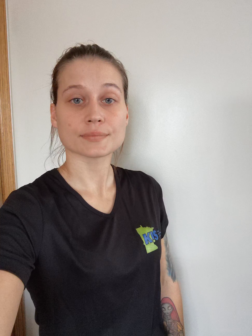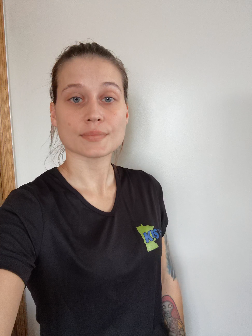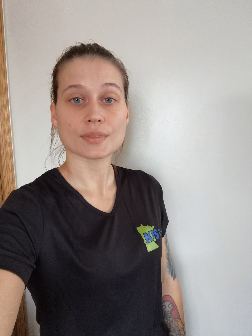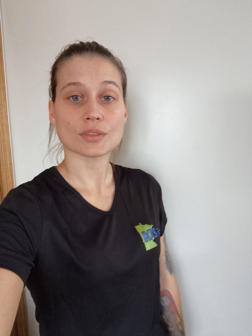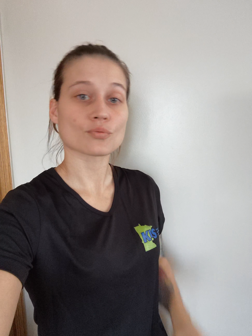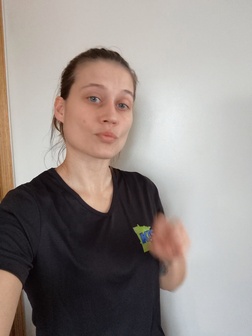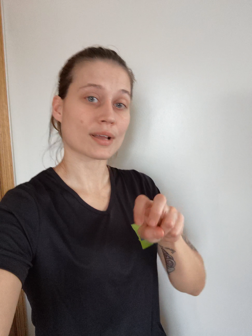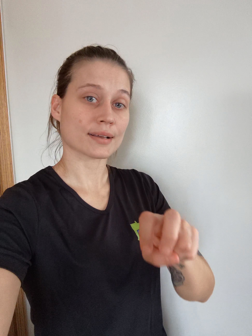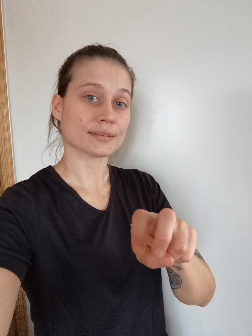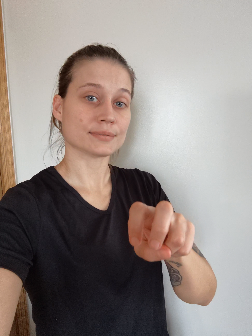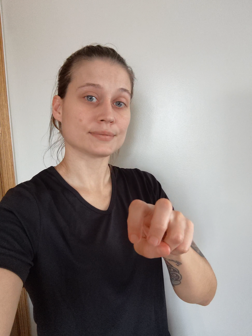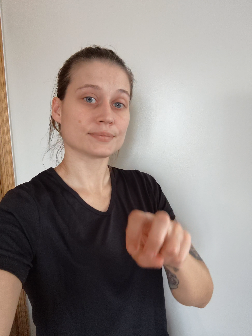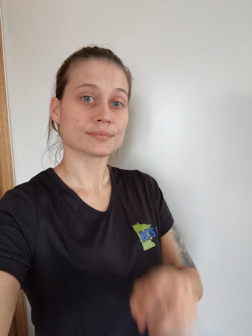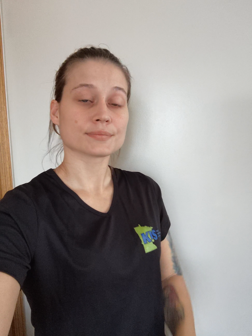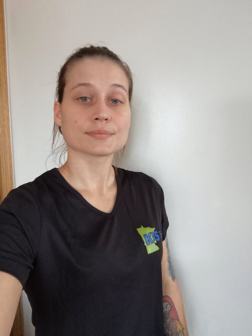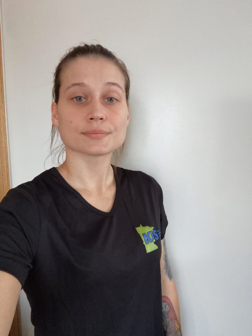ride